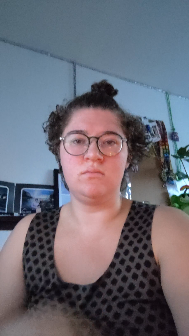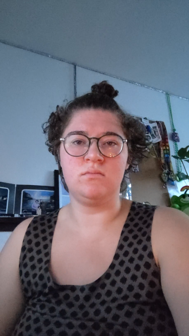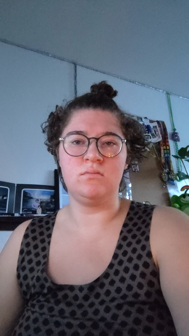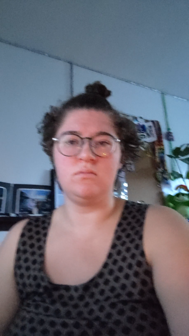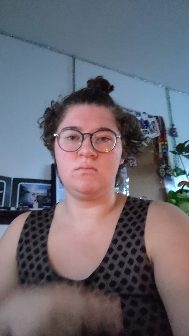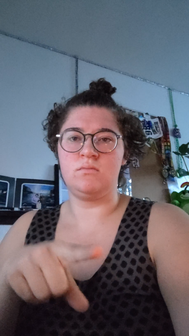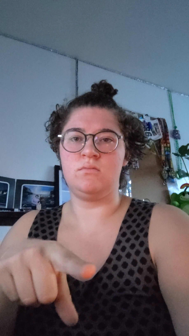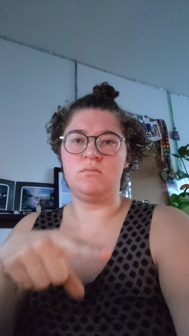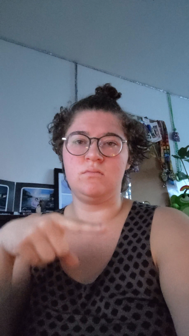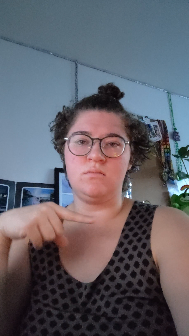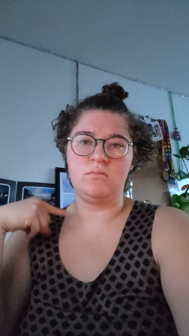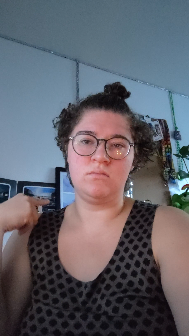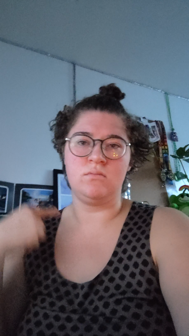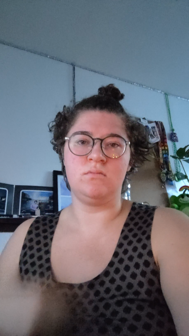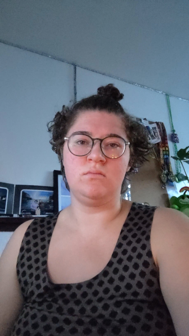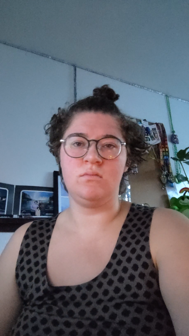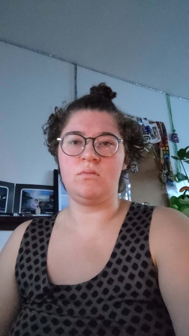long